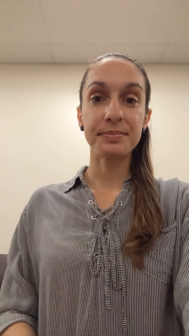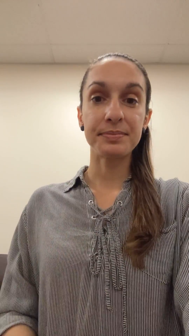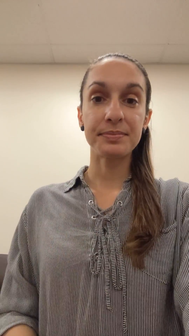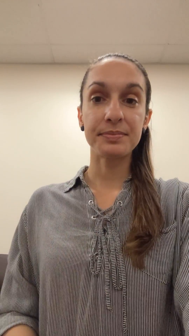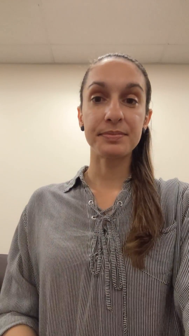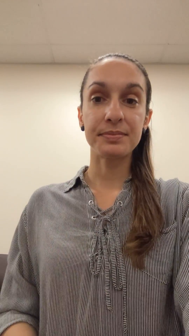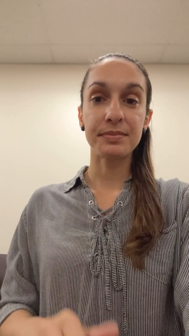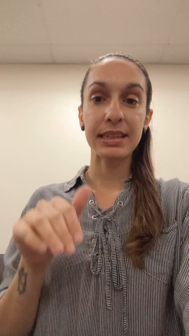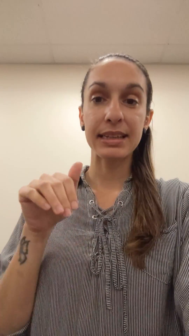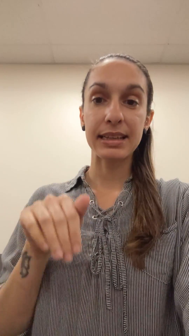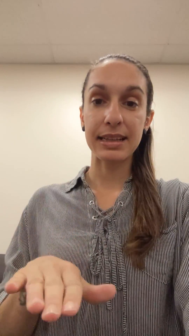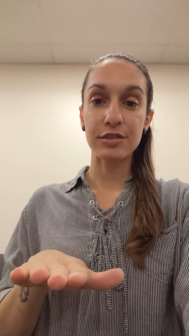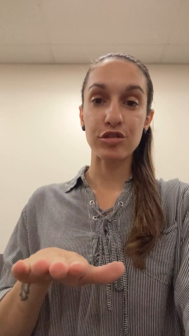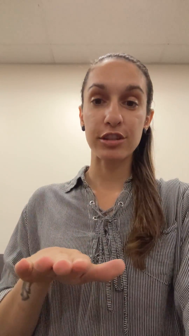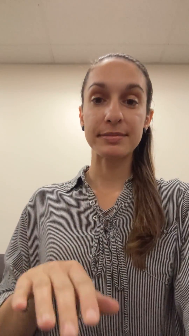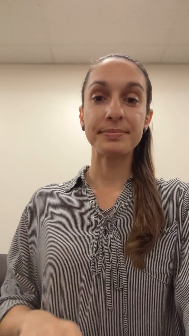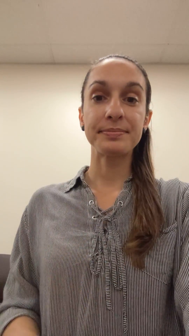enter